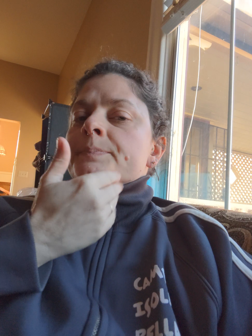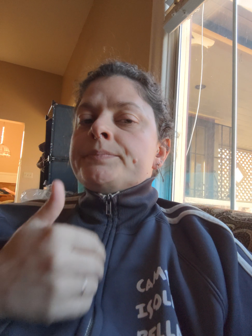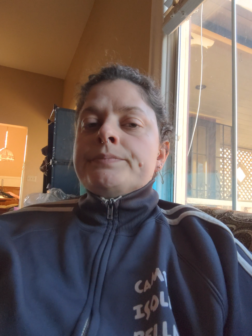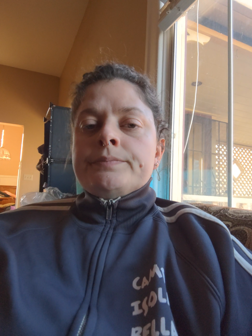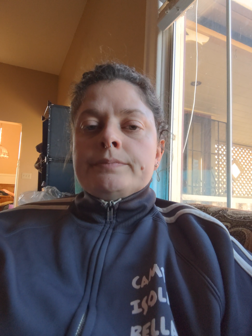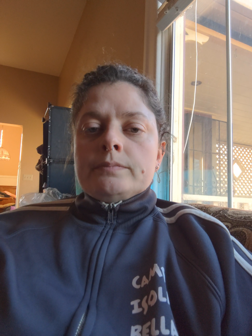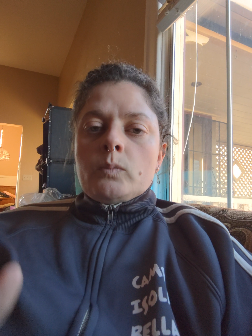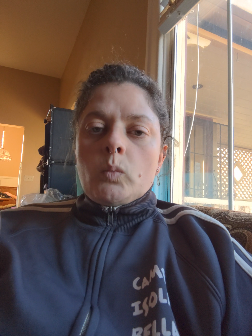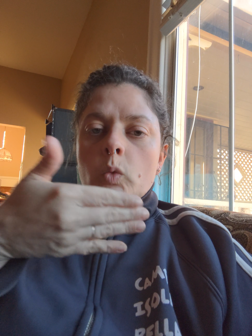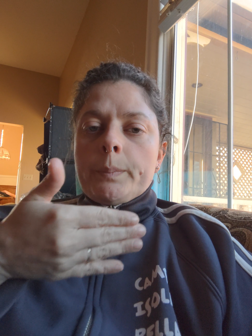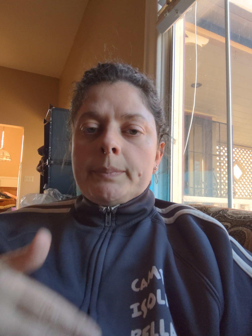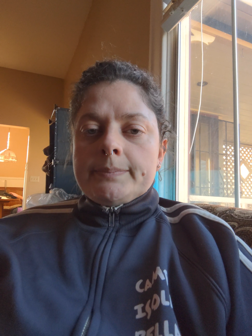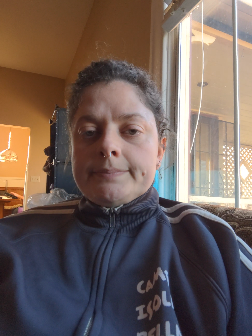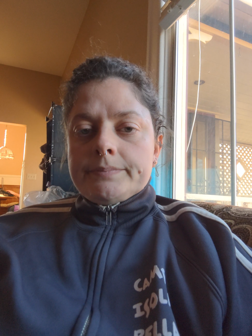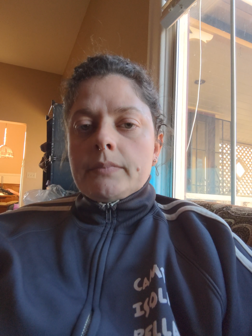room